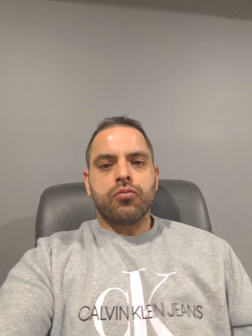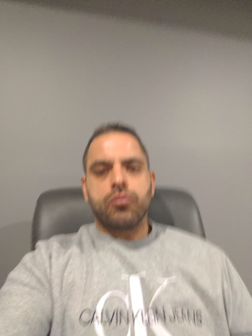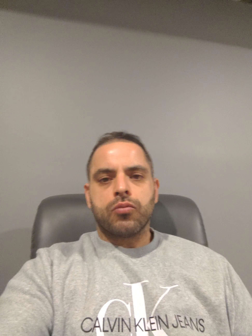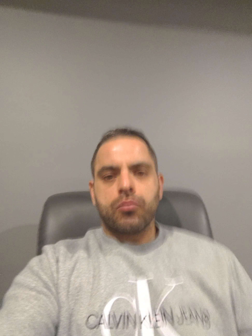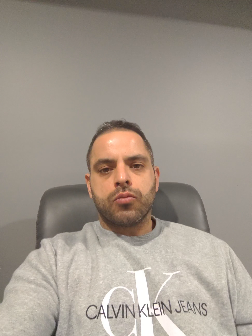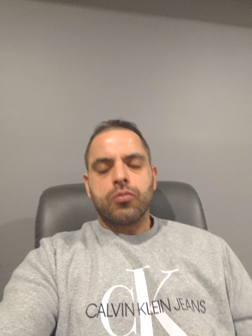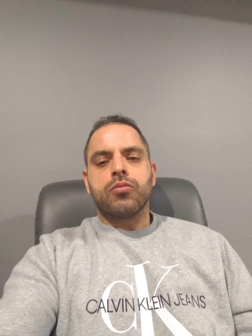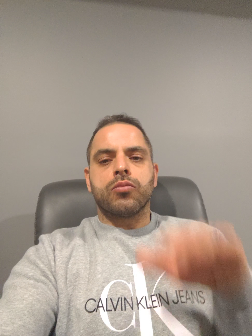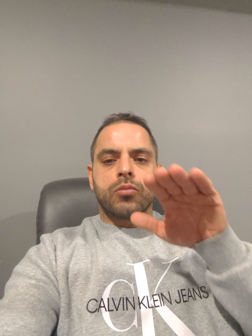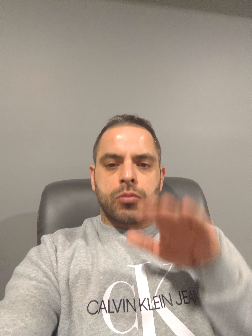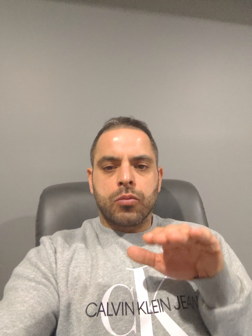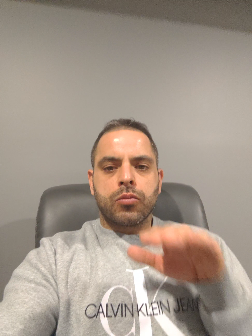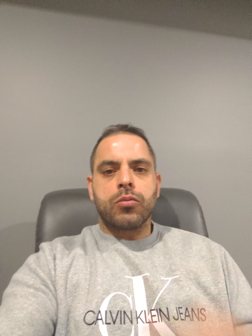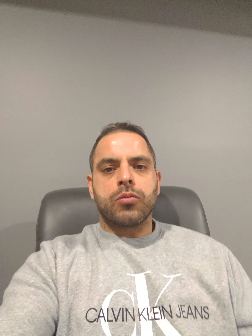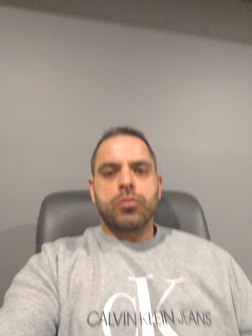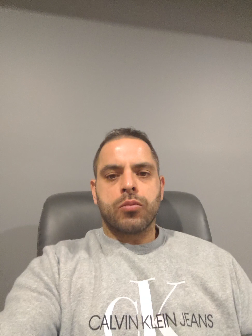on